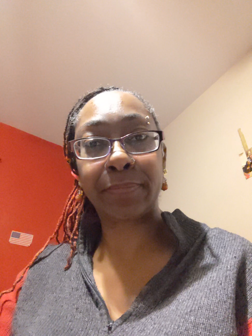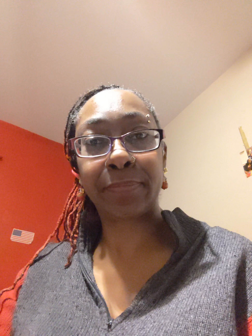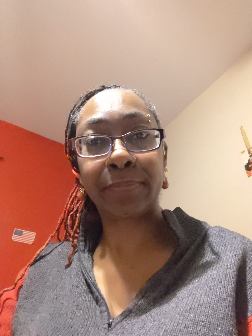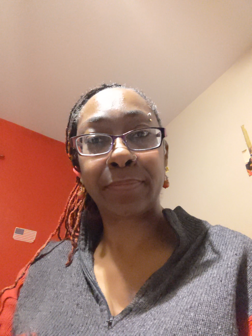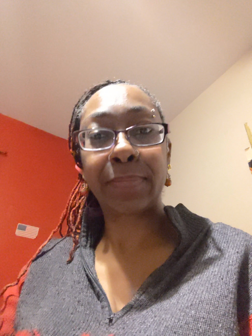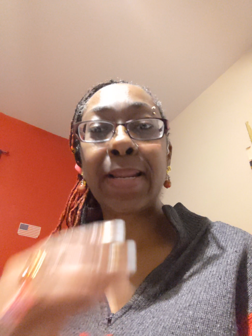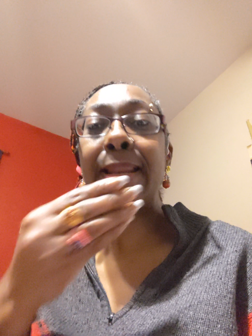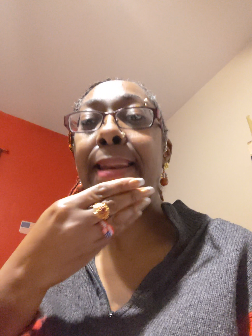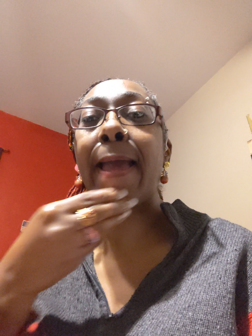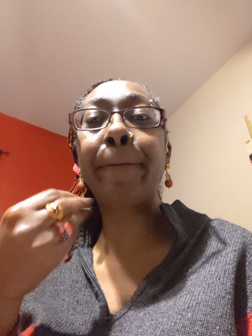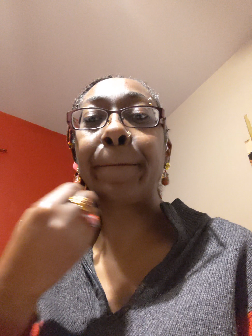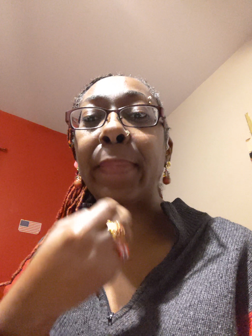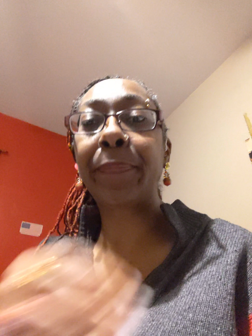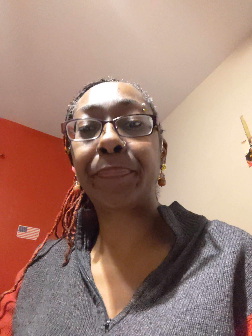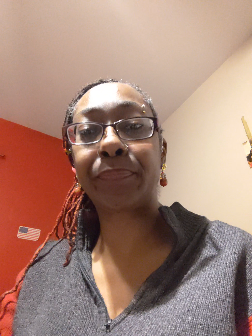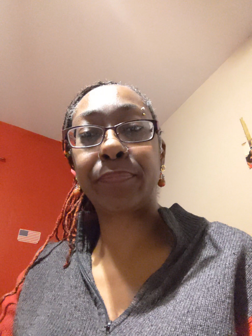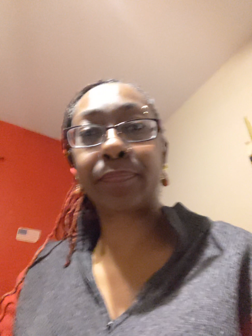napkin